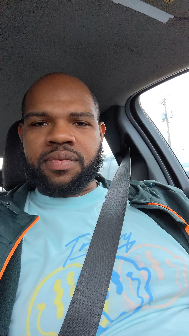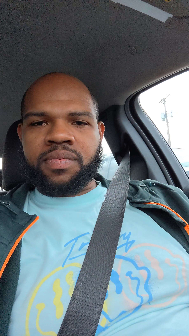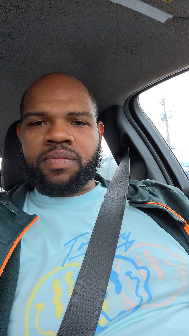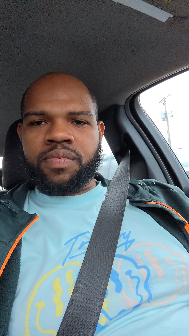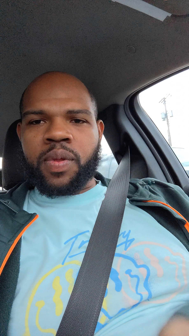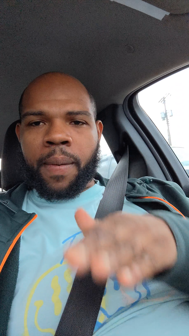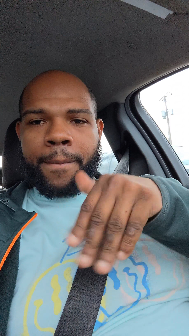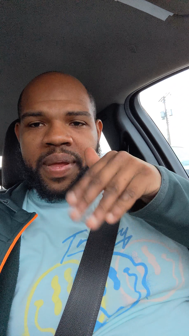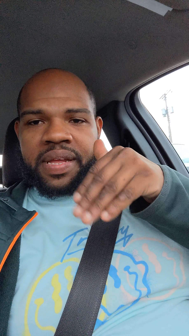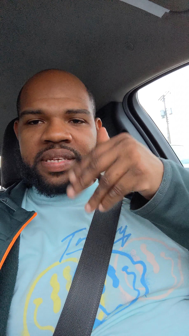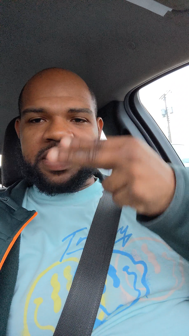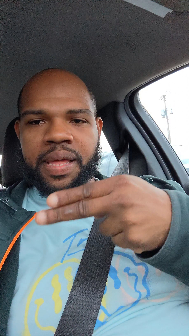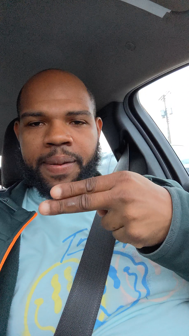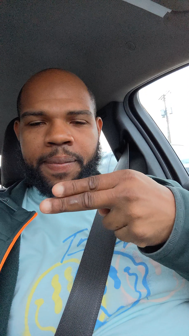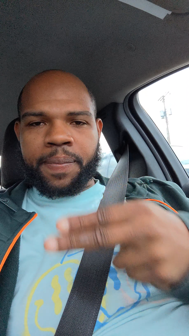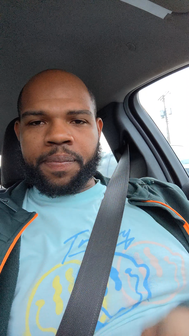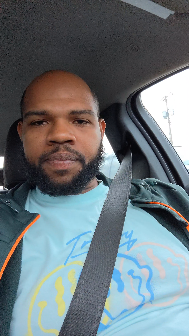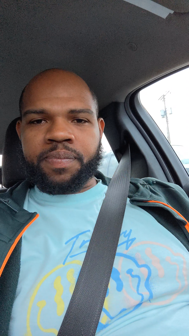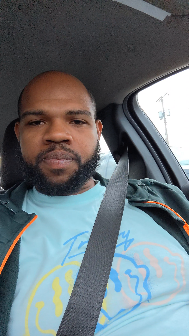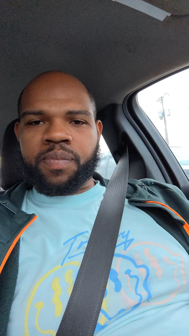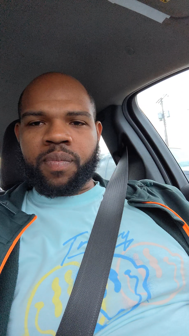pet's name